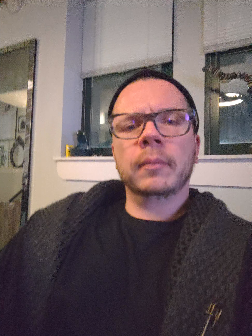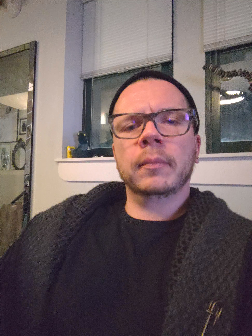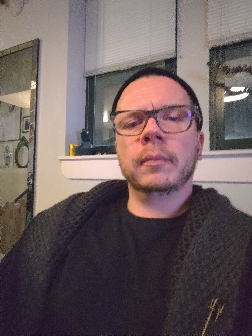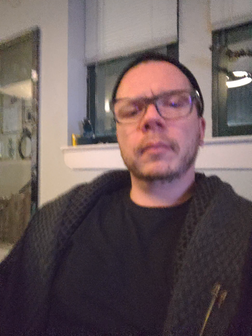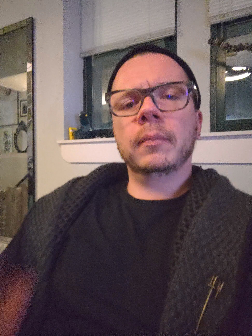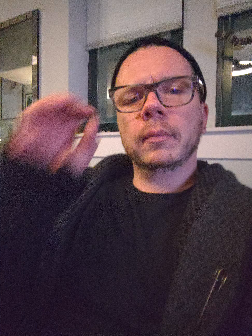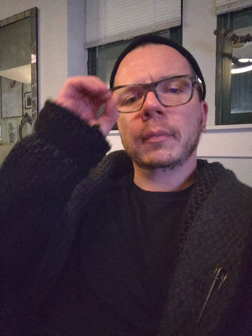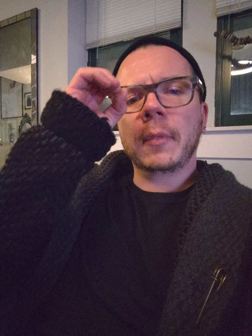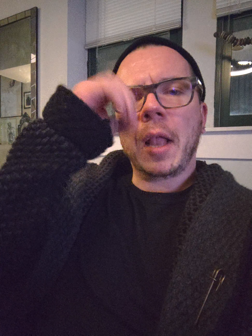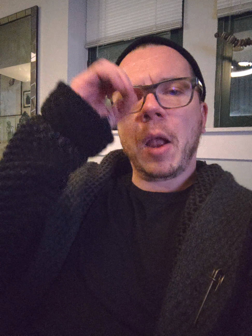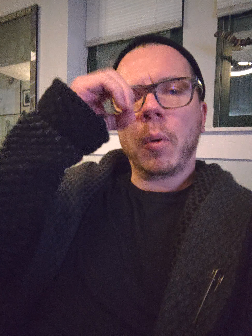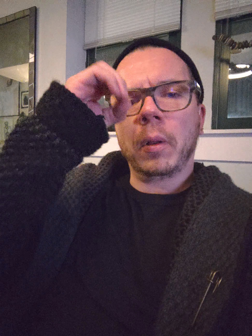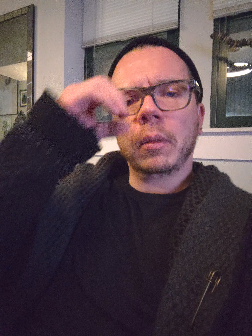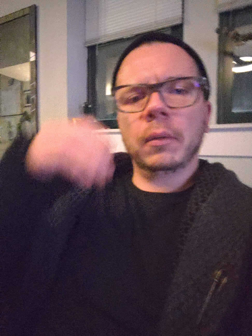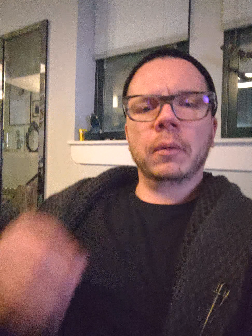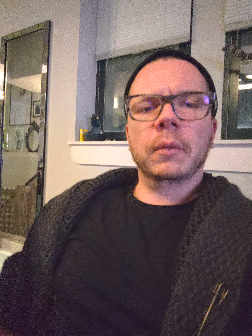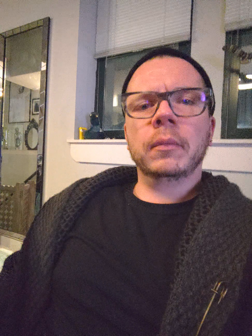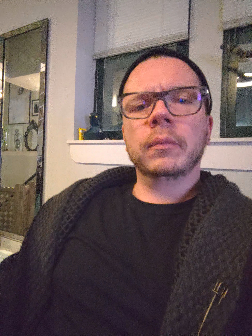owl